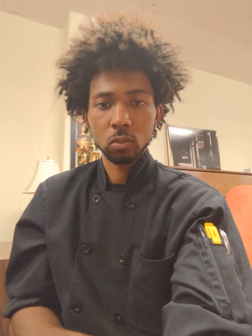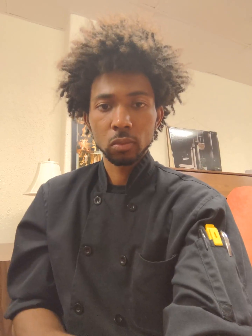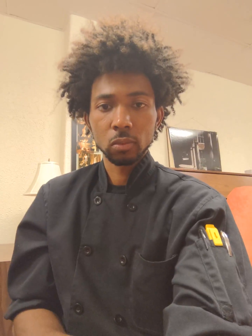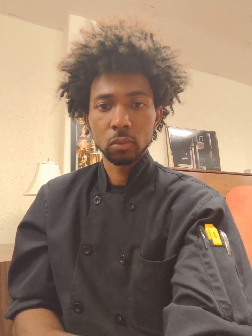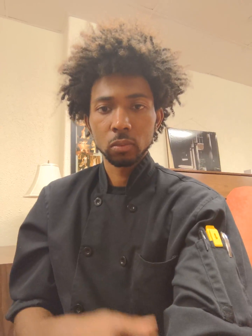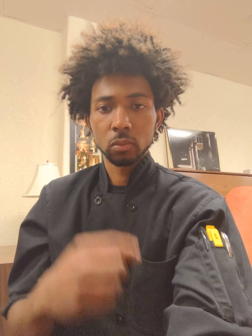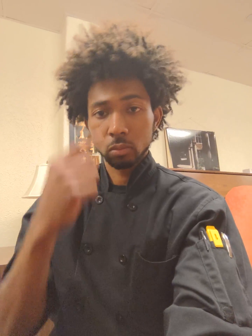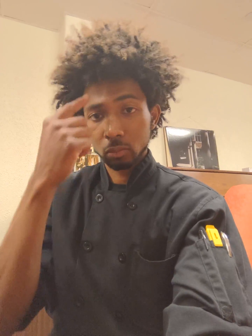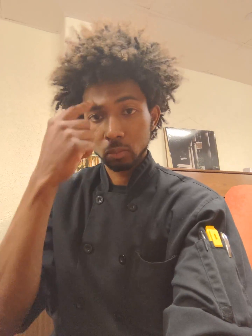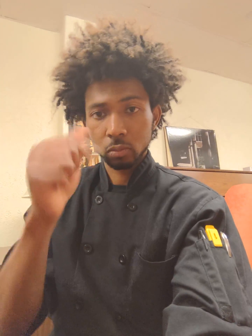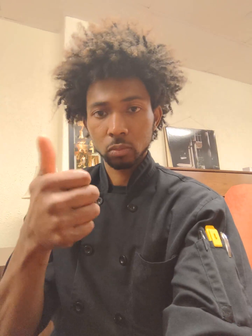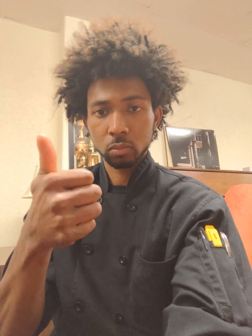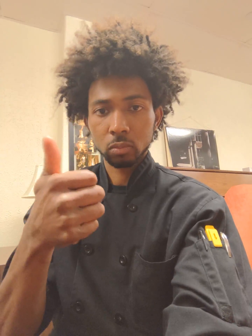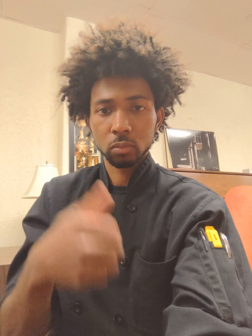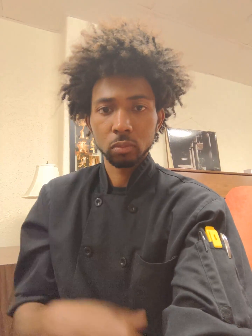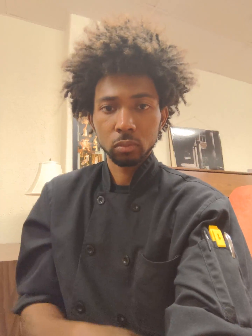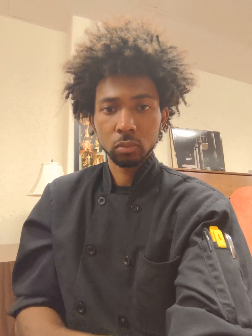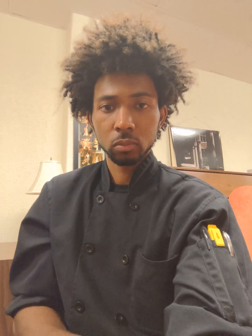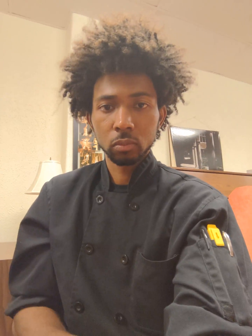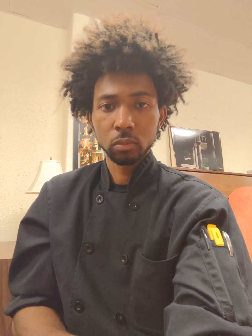dime